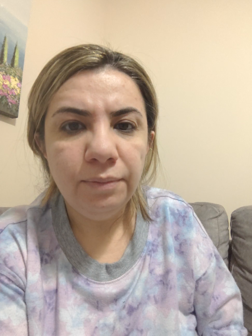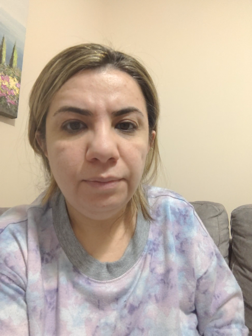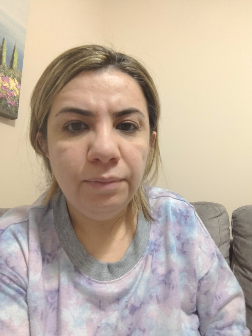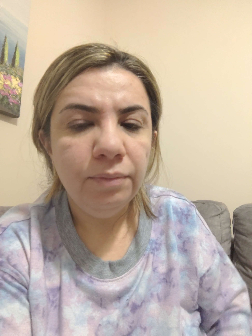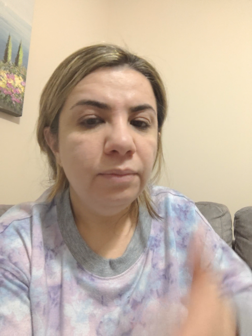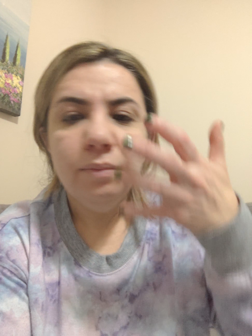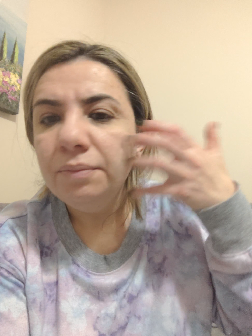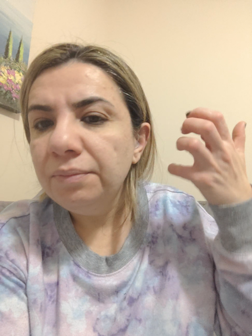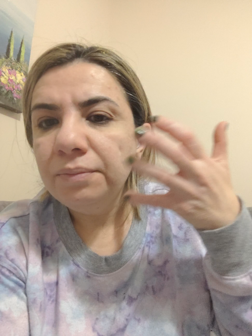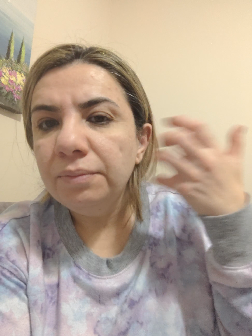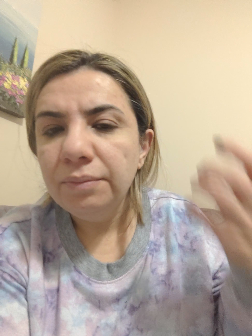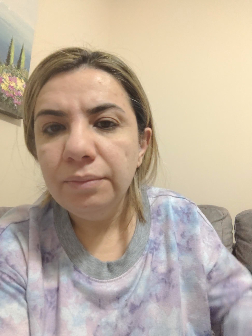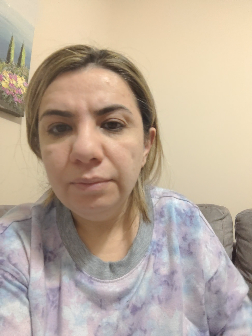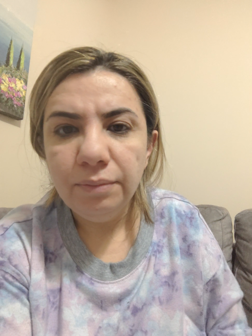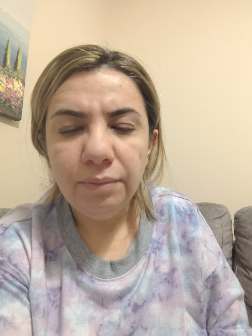tiger